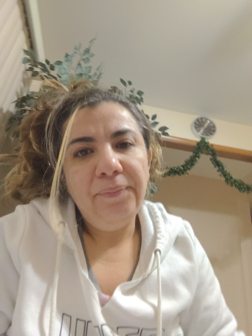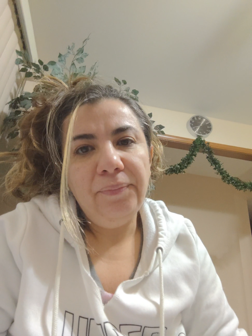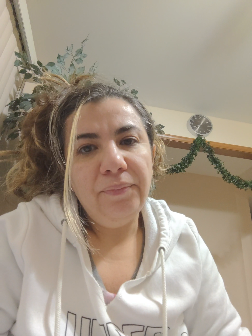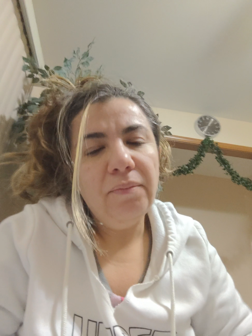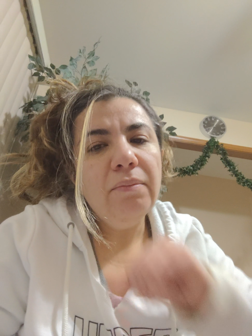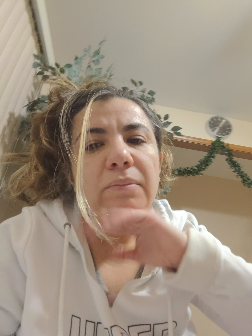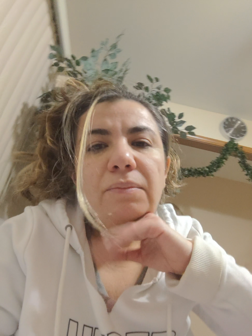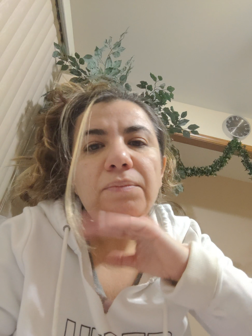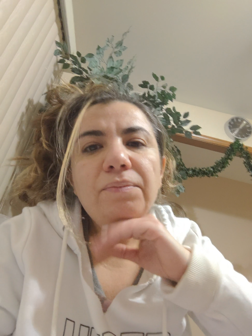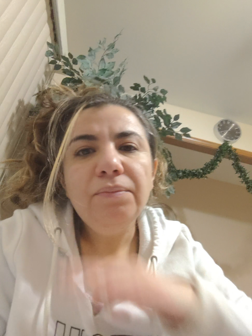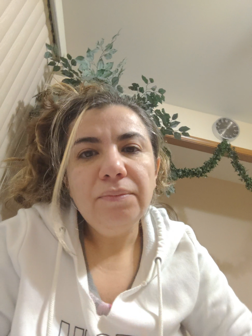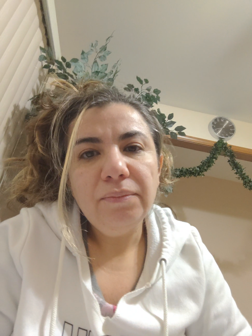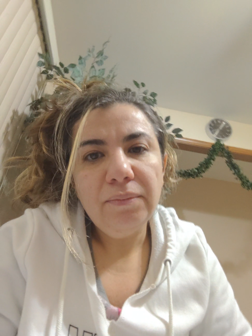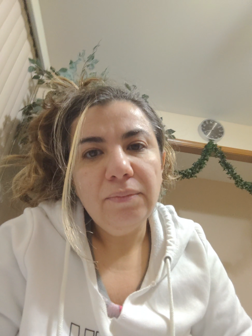pig